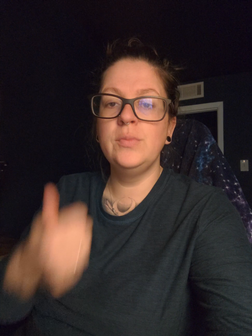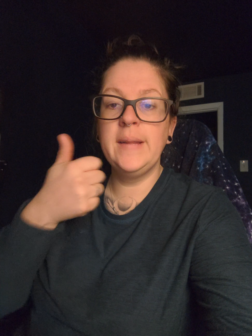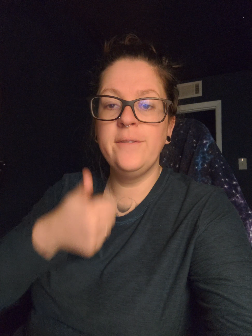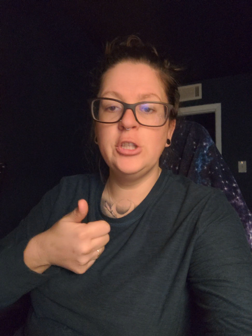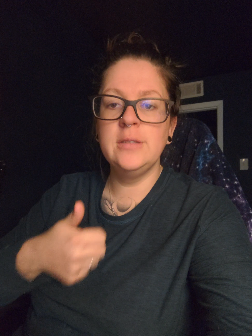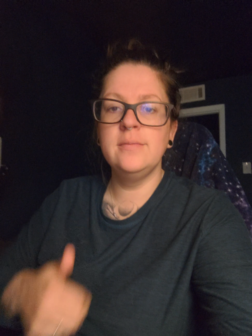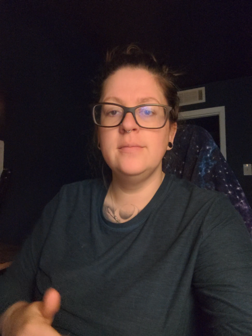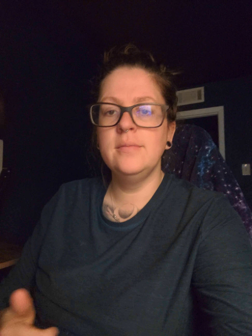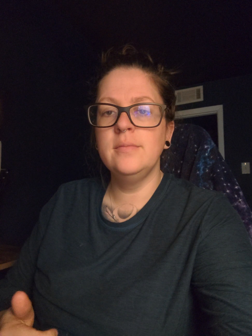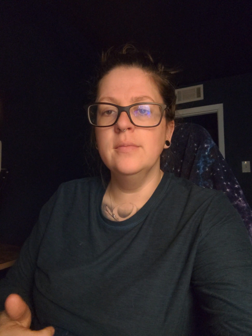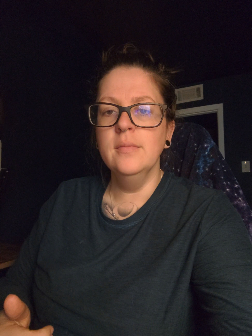every